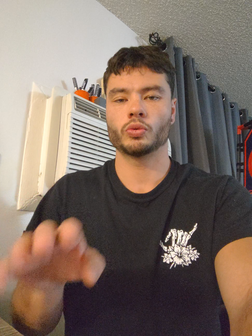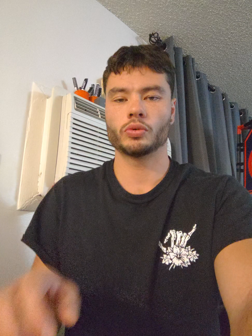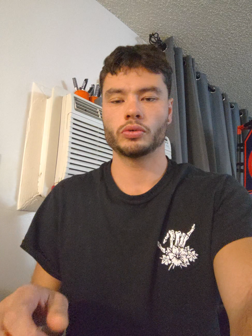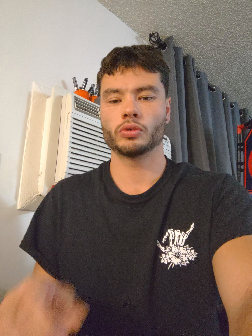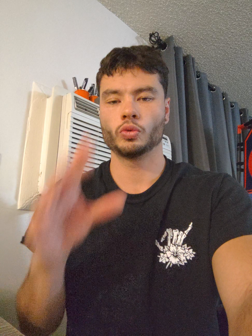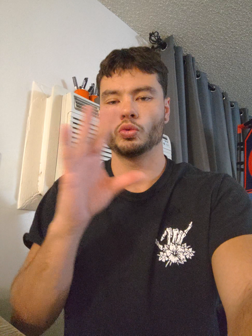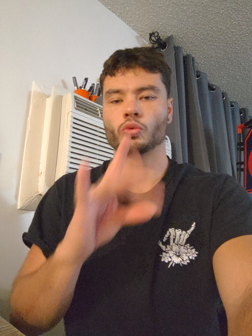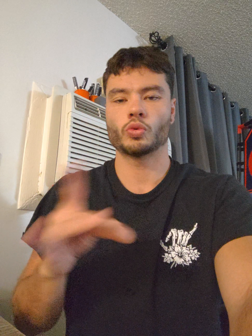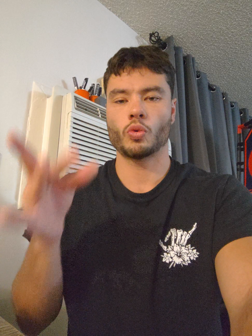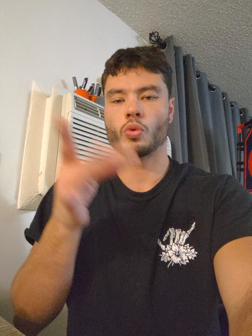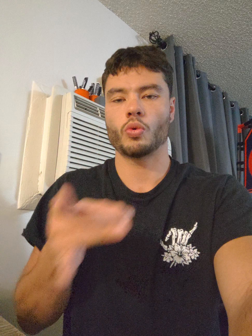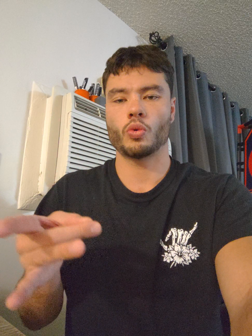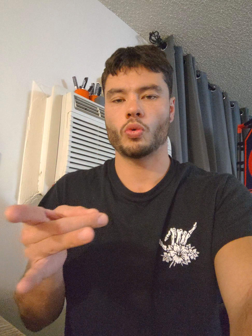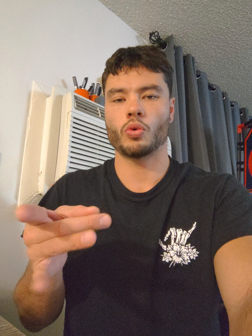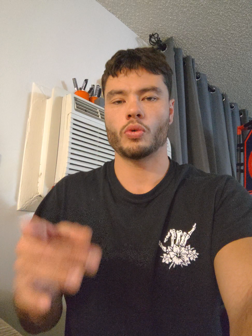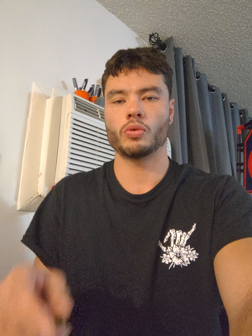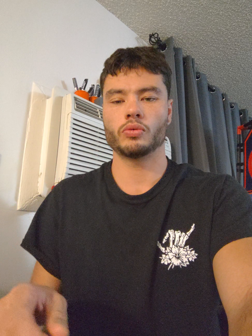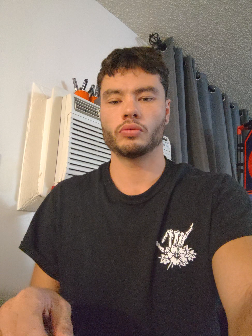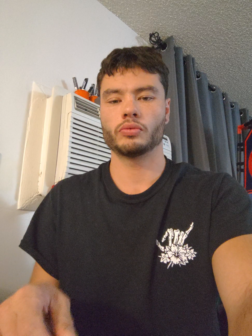story